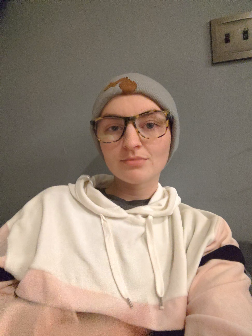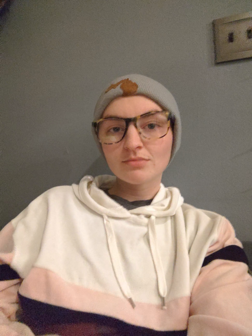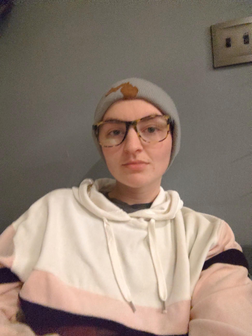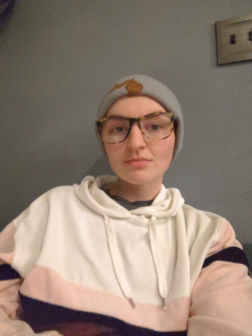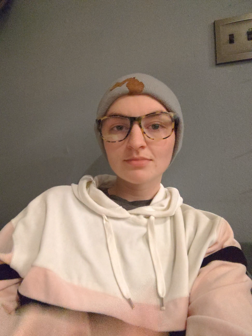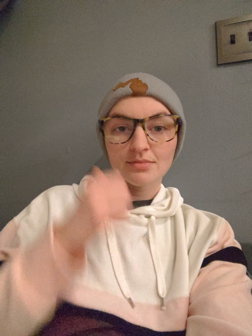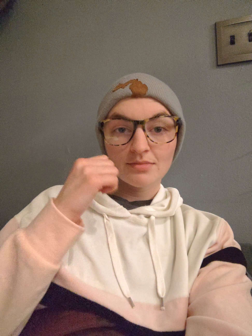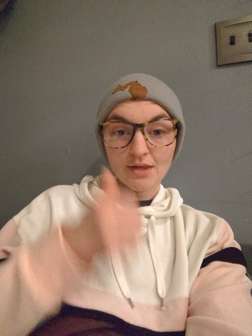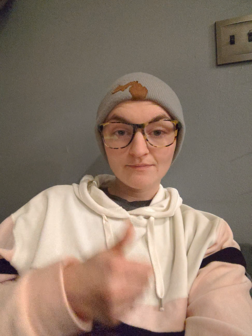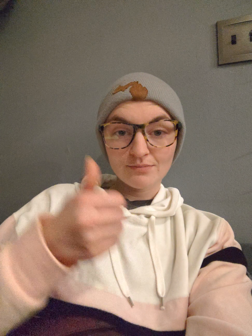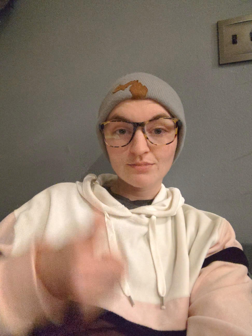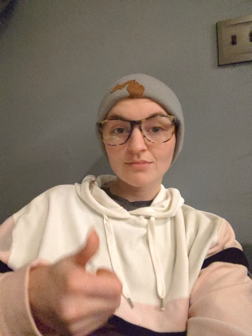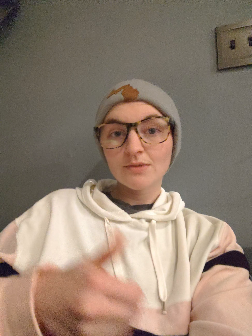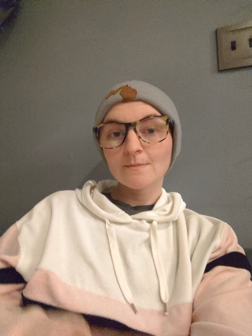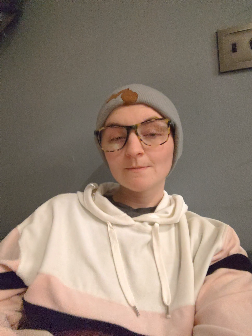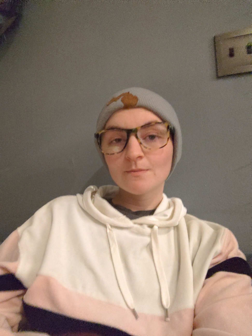every